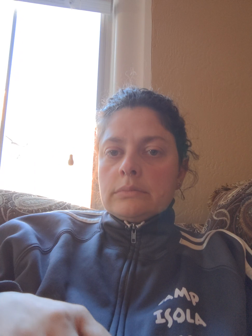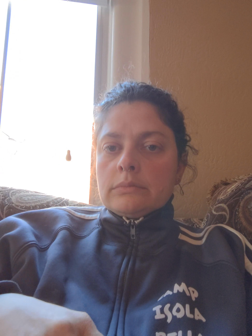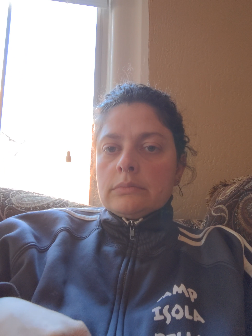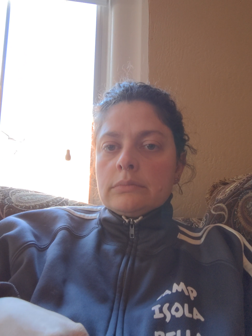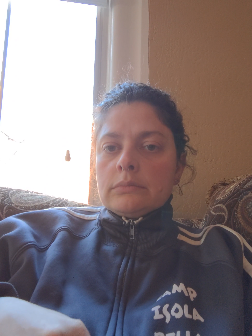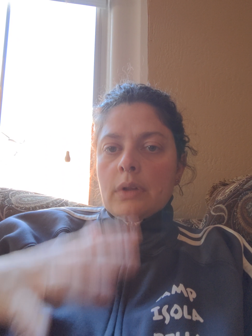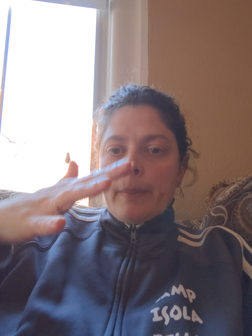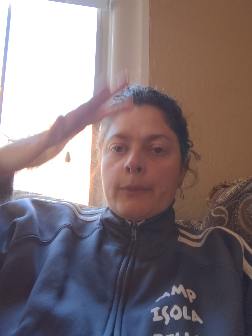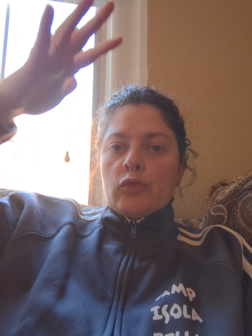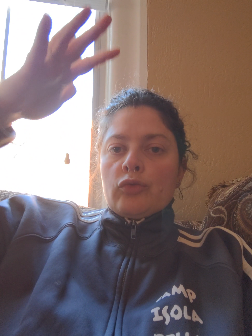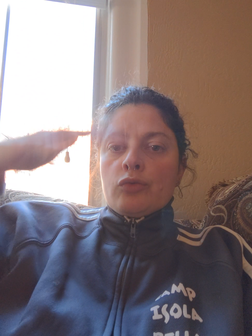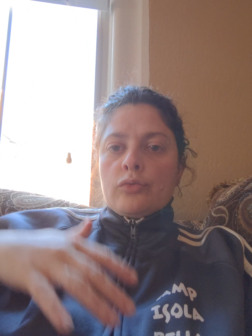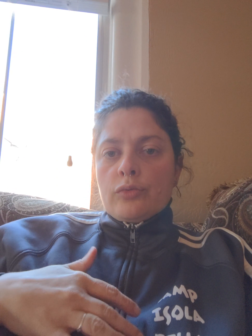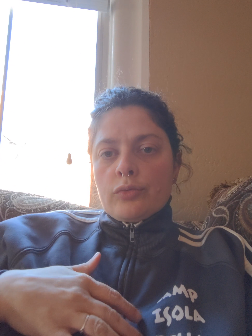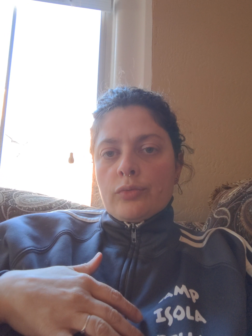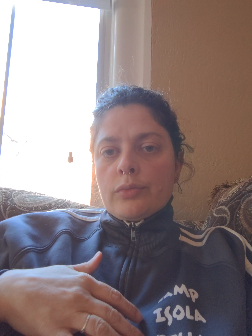helicopter